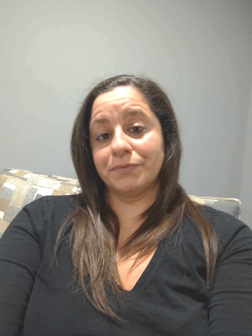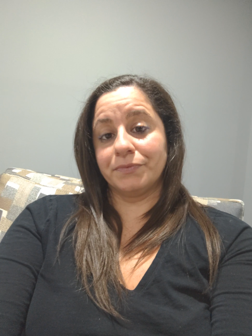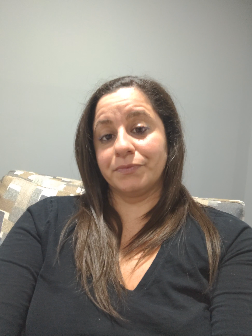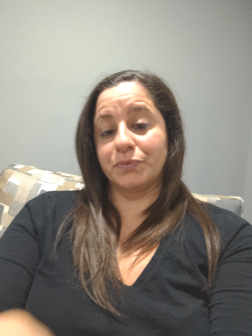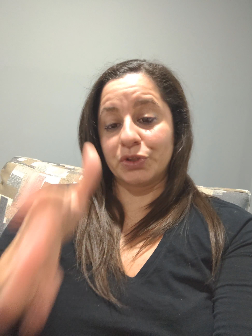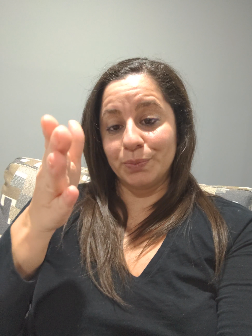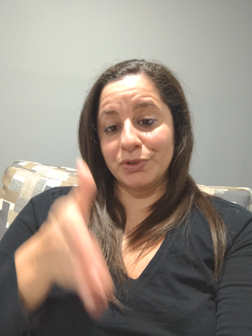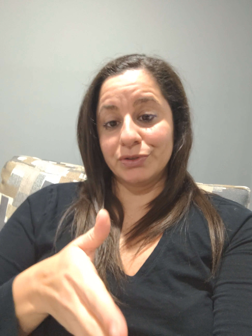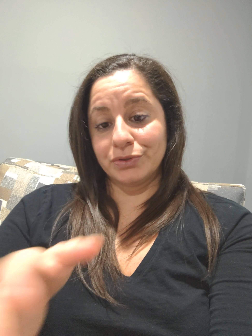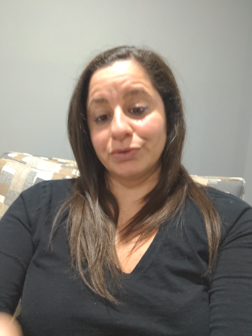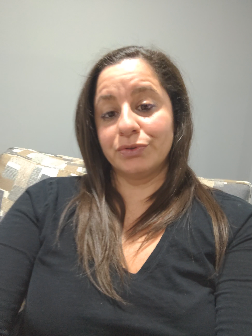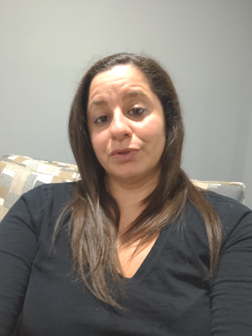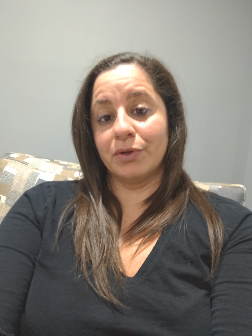person